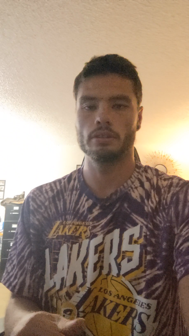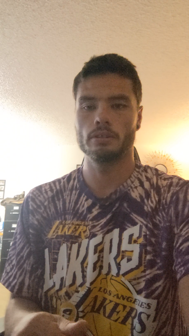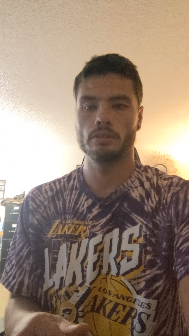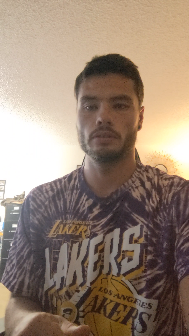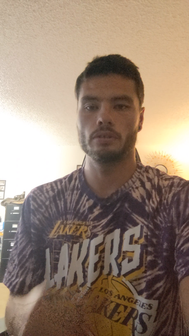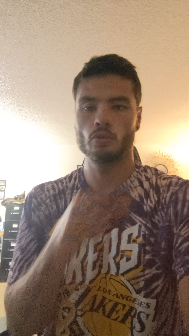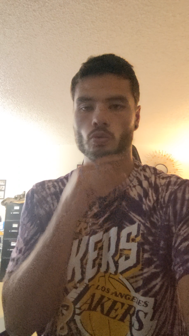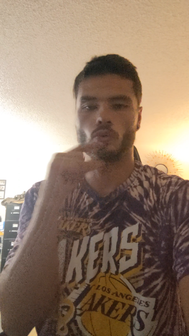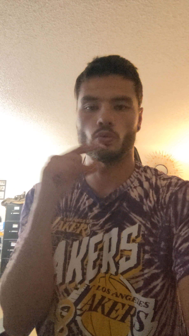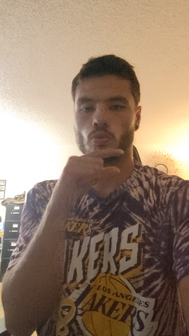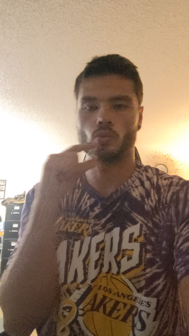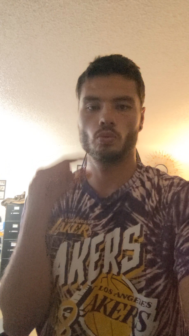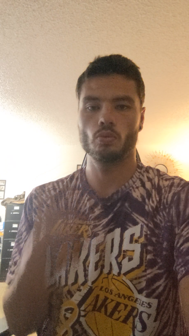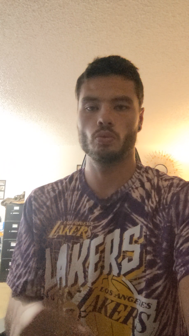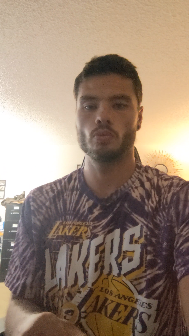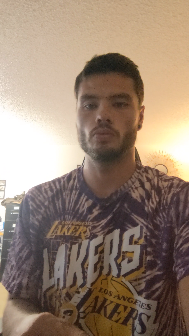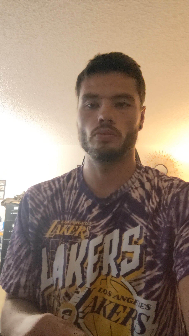glue